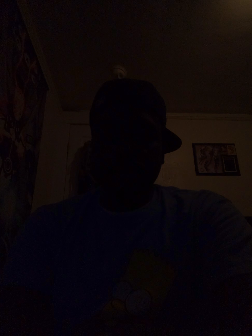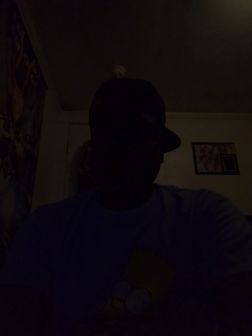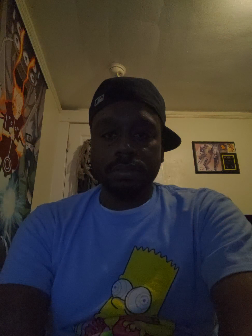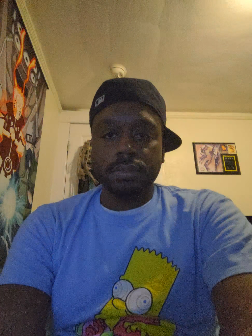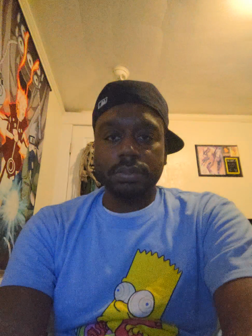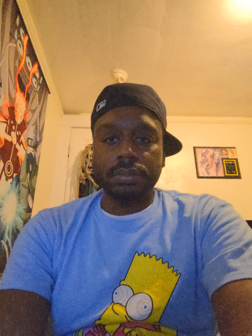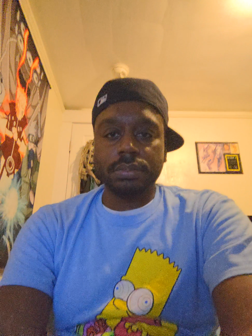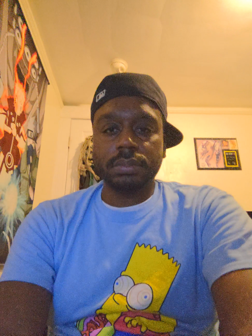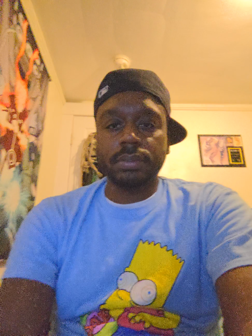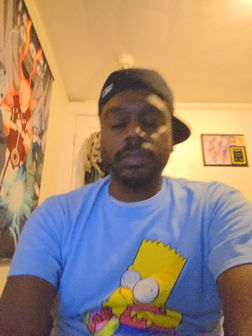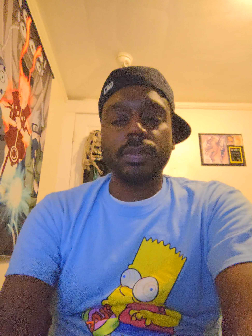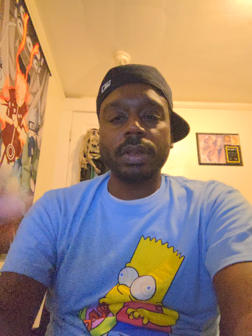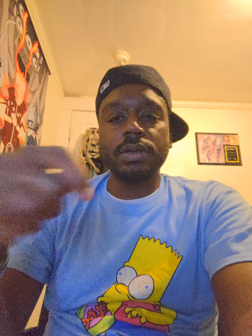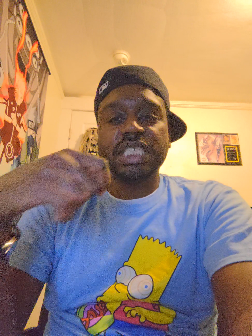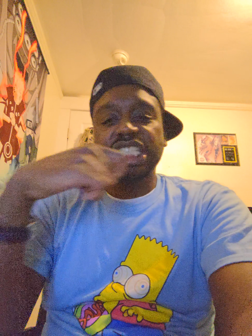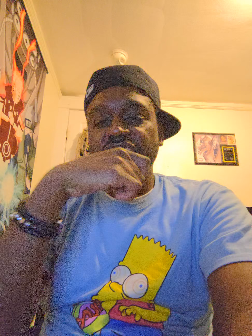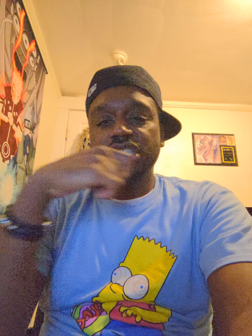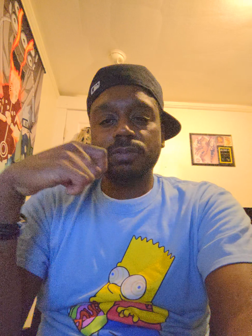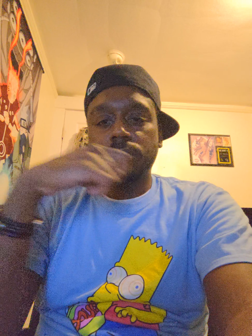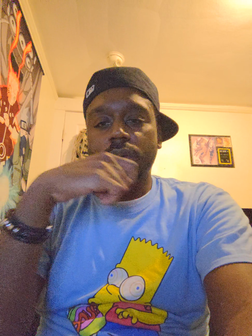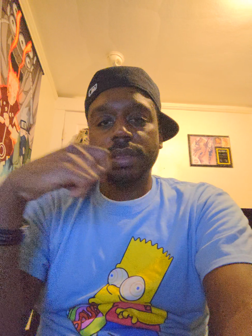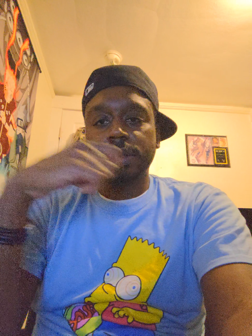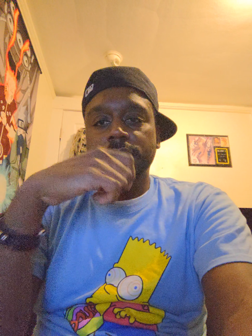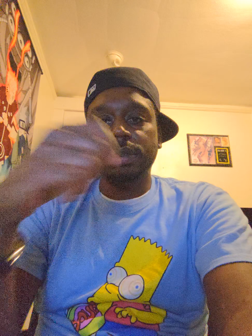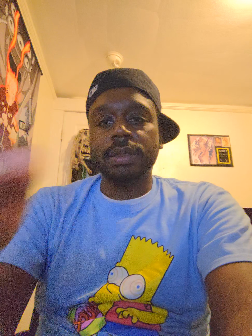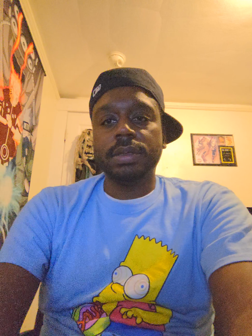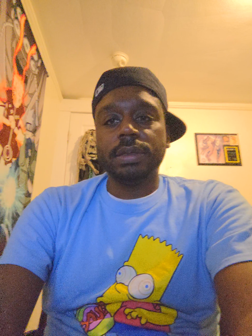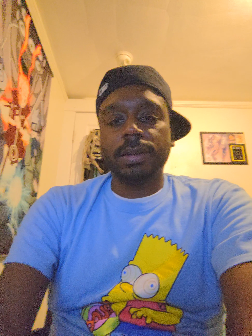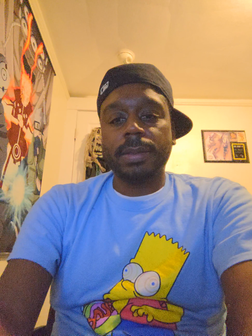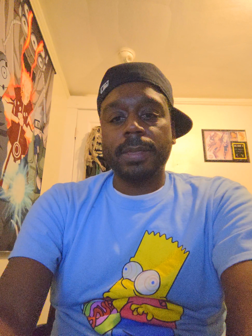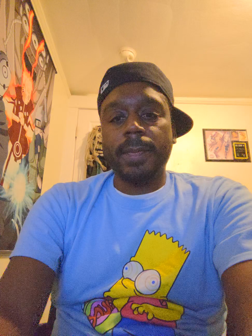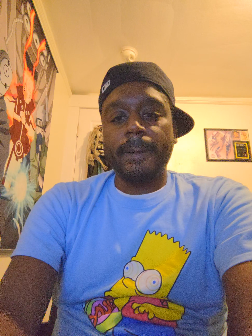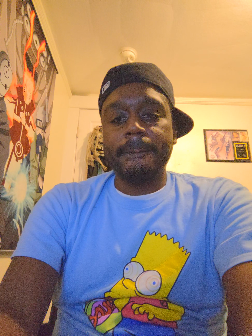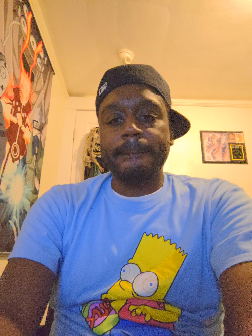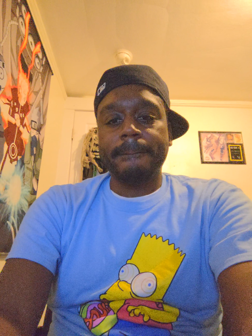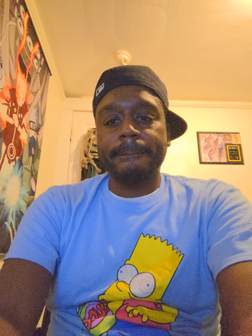toothbrush